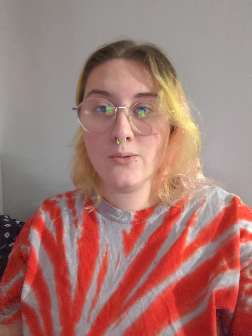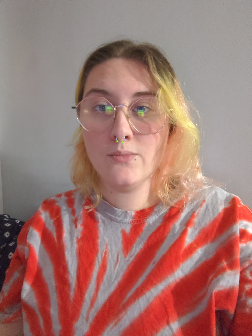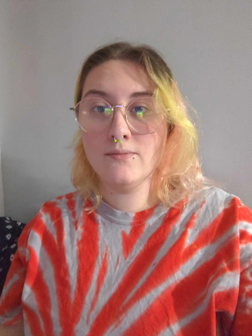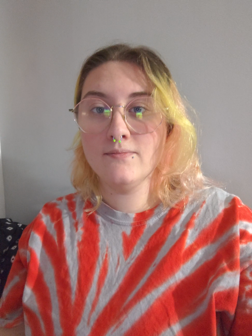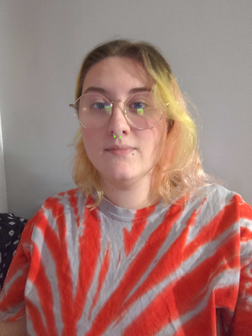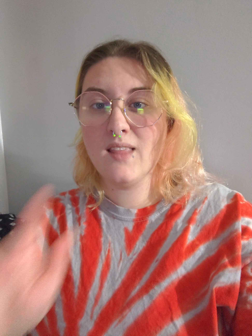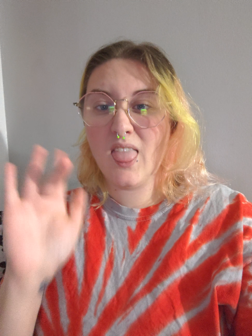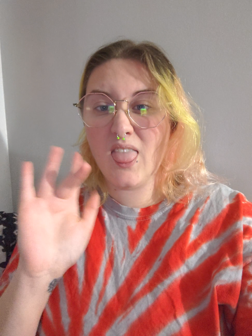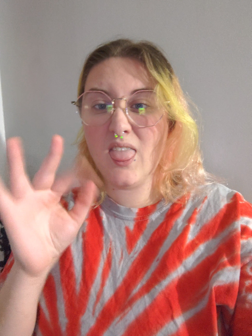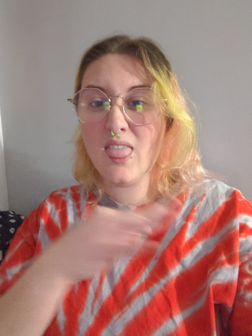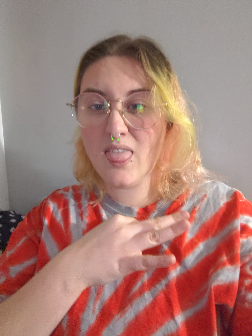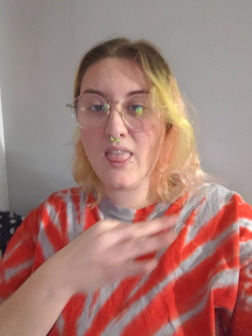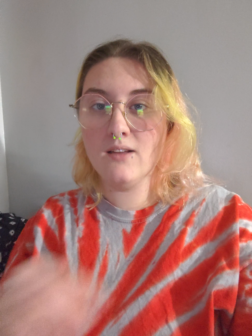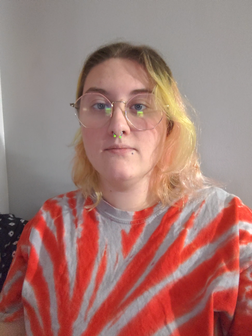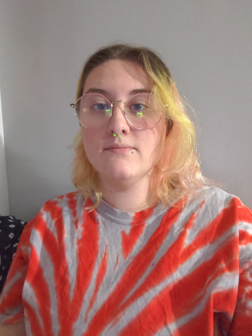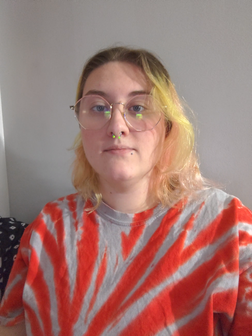yucky